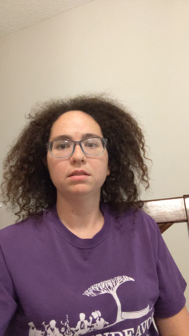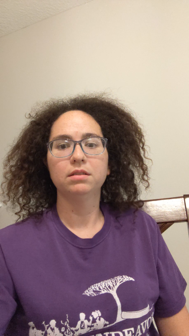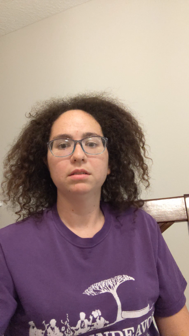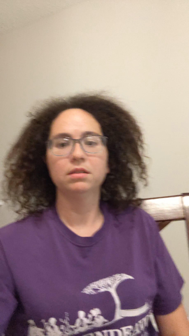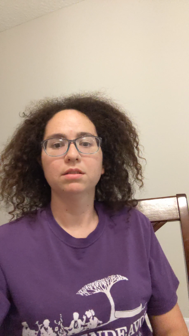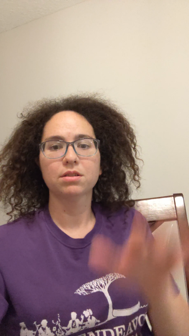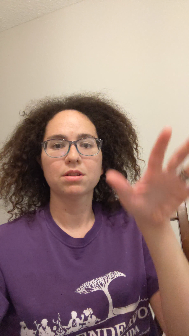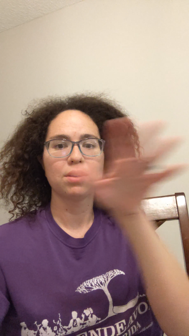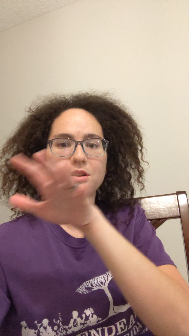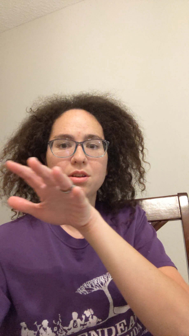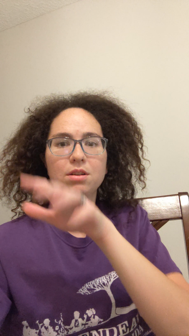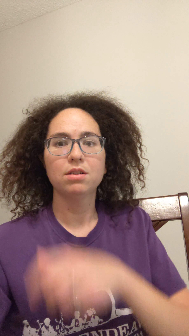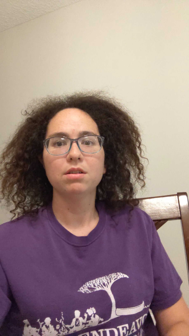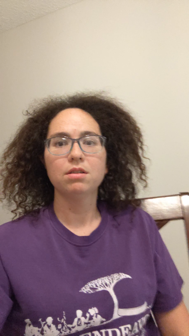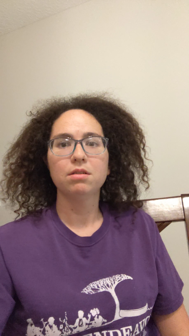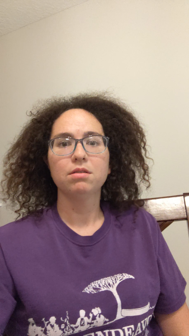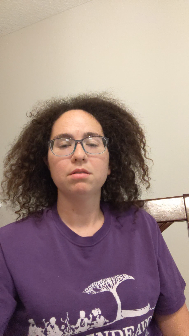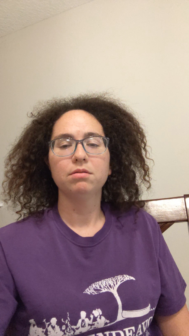full